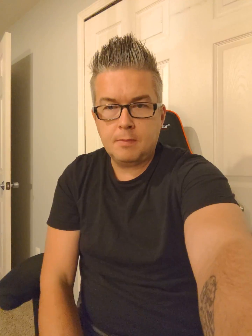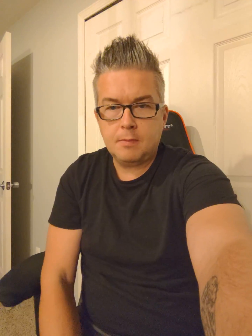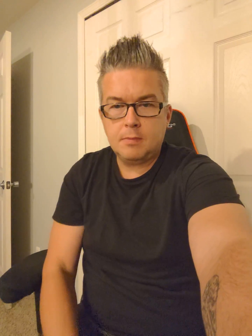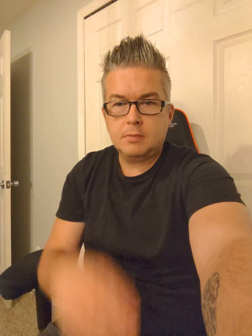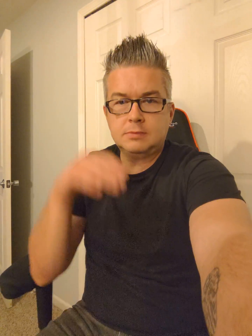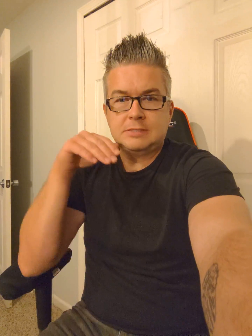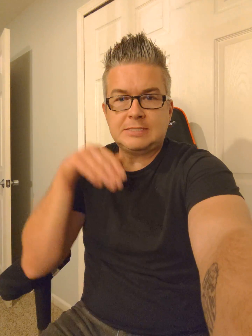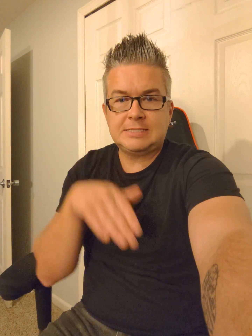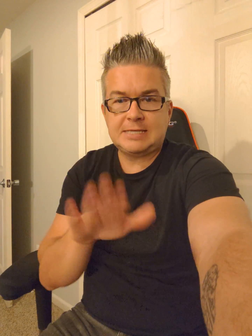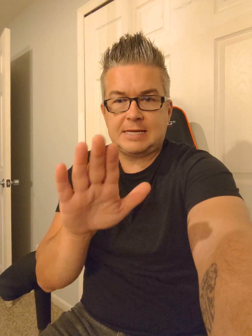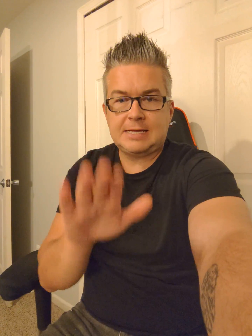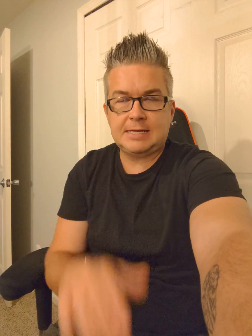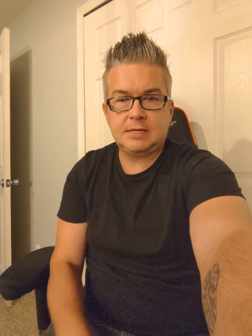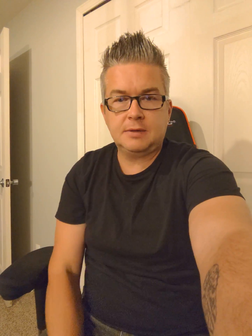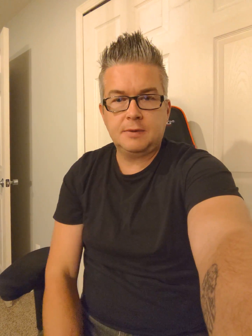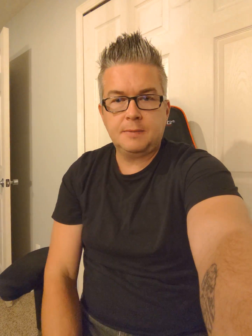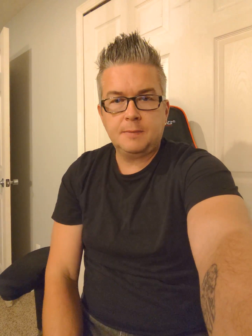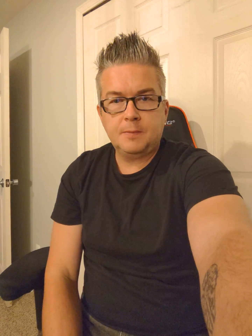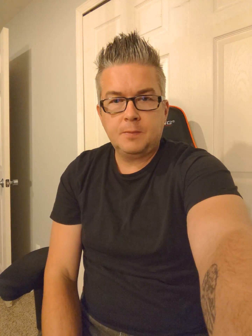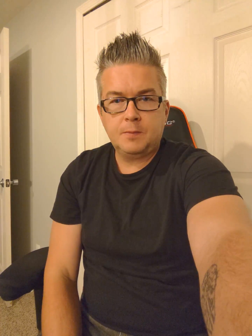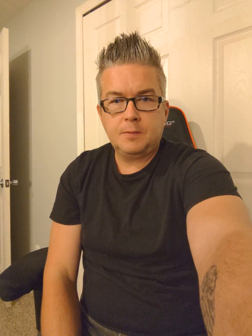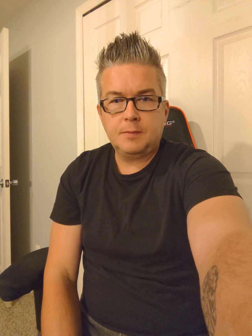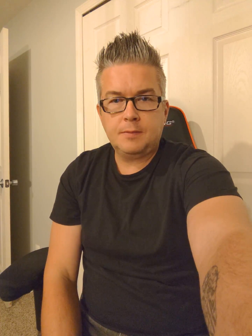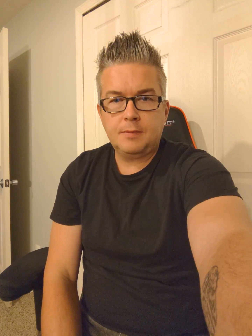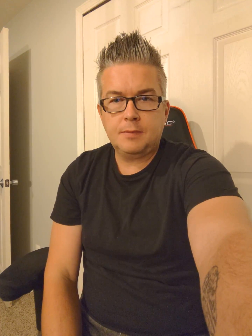enter